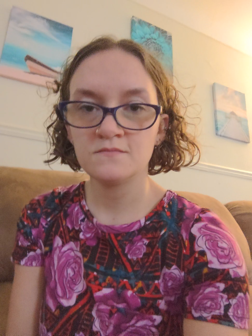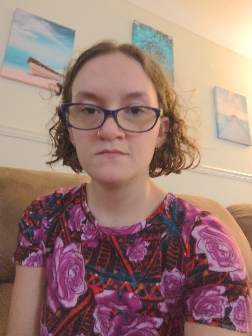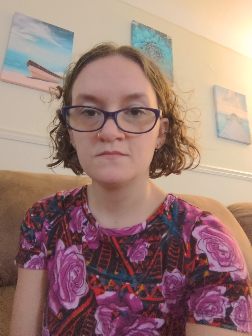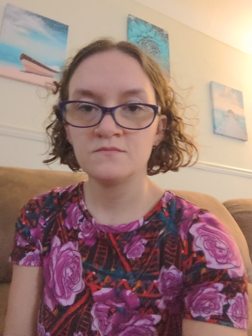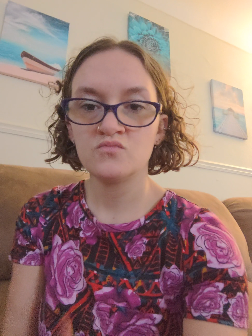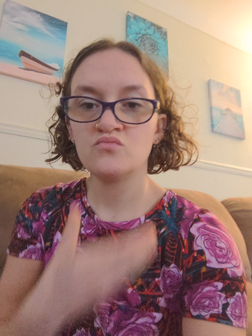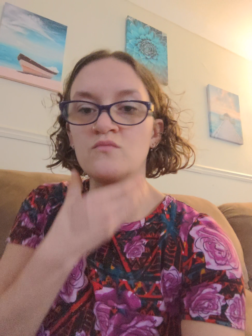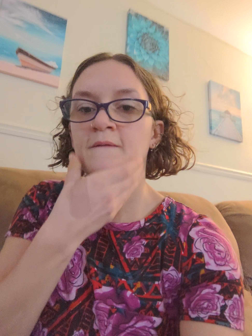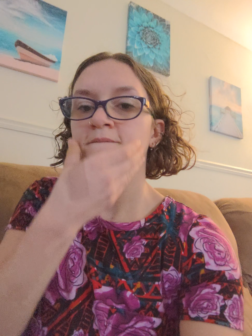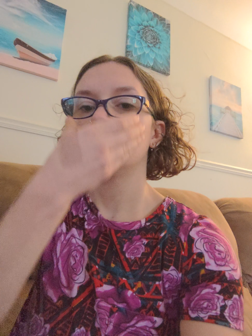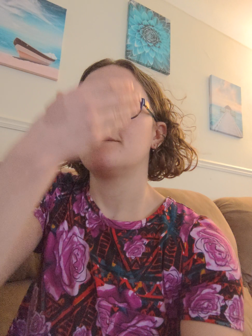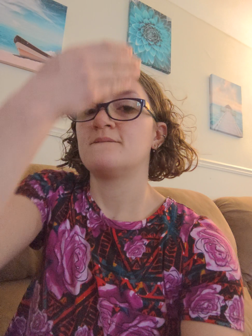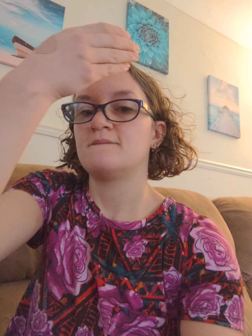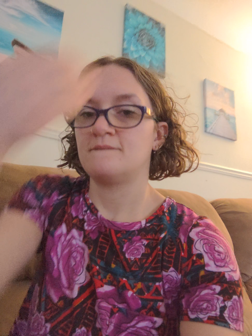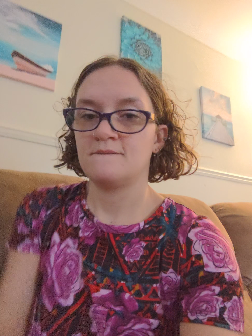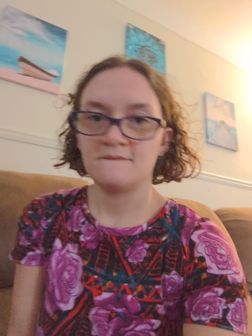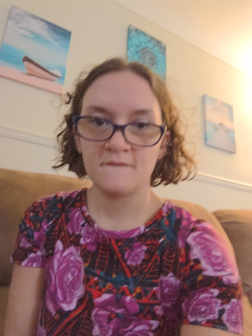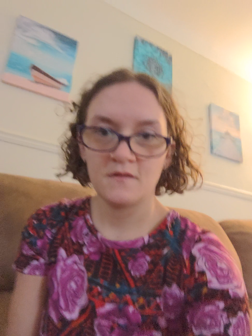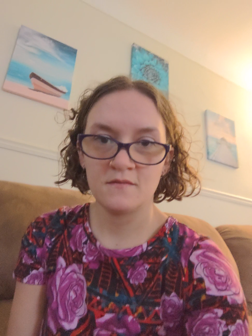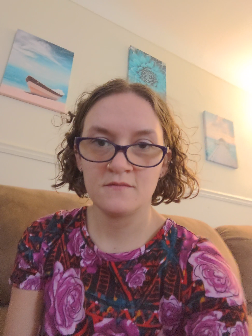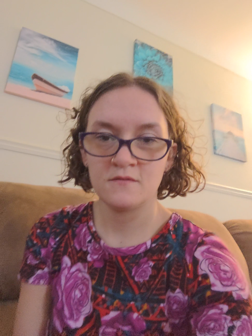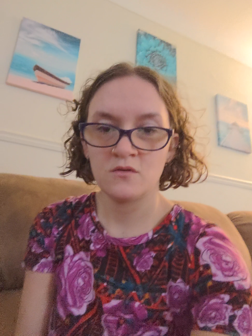giraffe